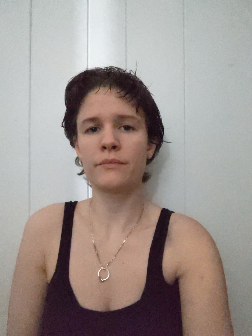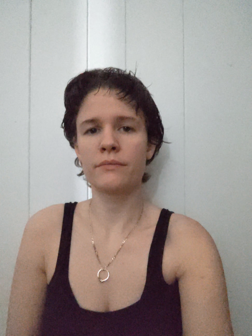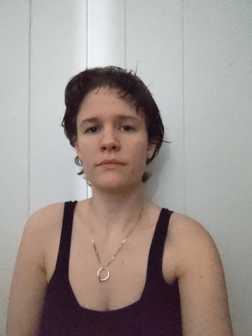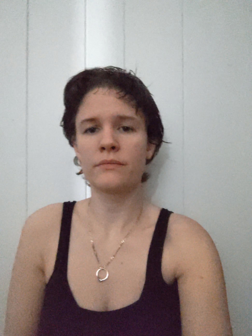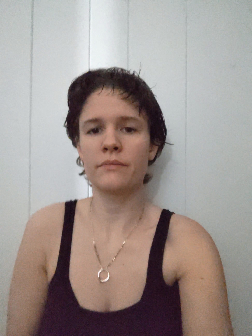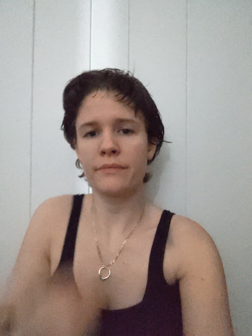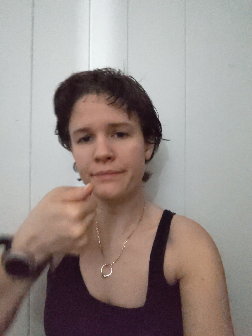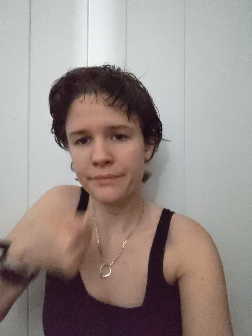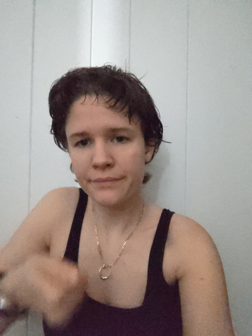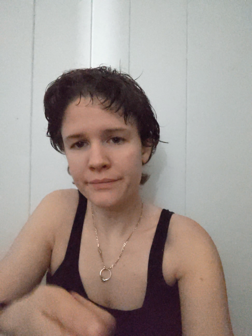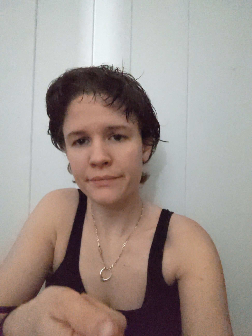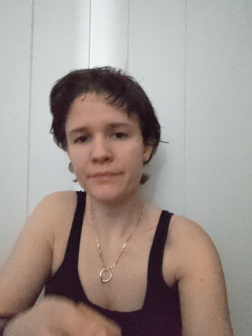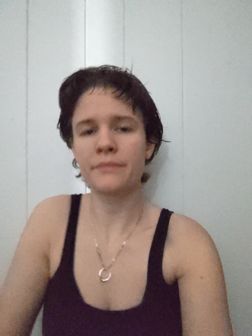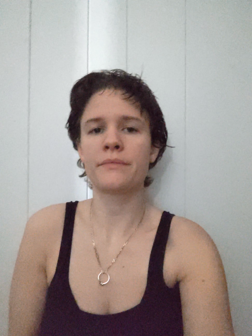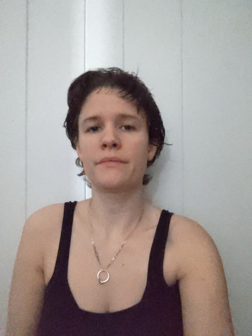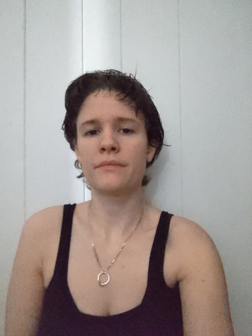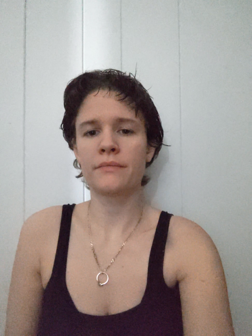hide